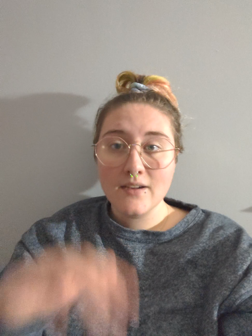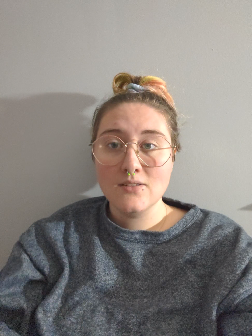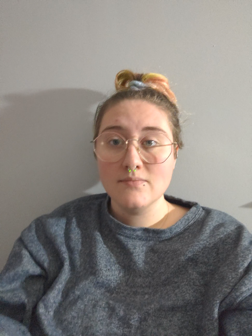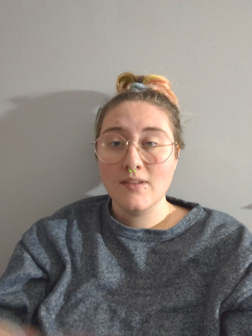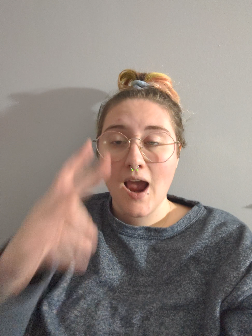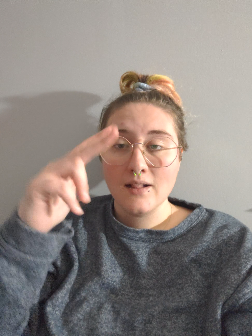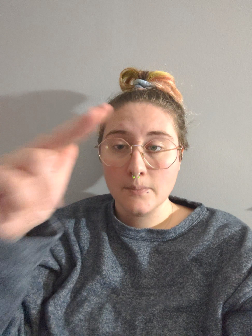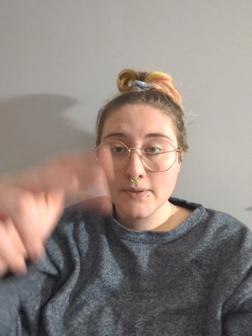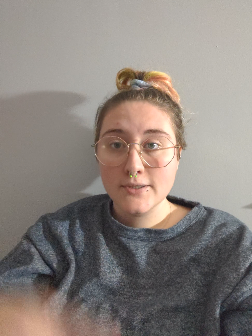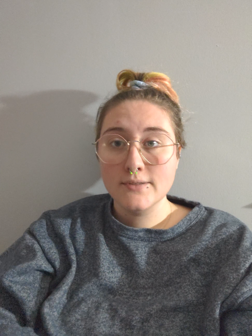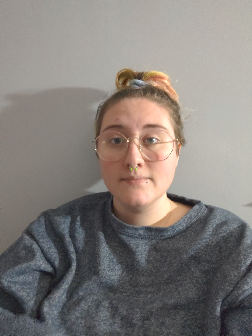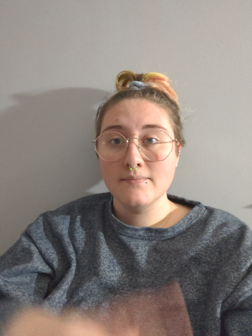helicopter